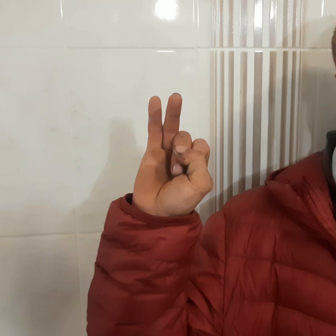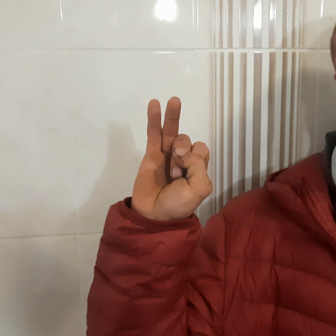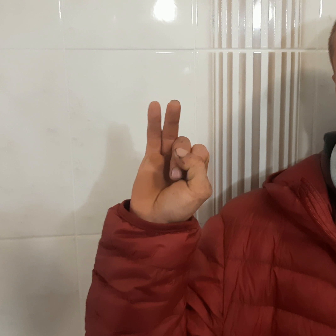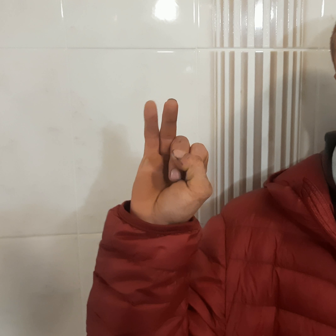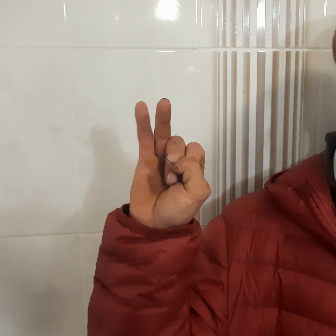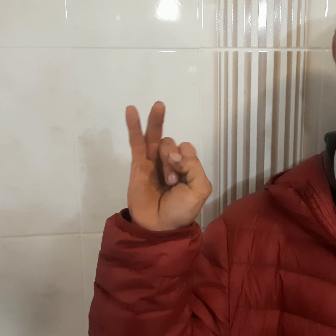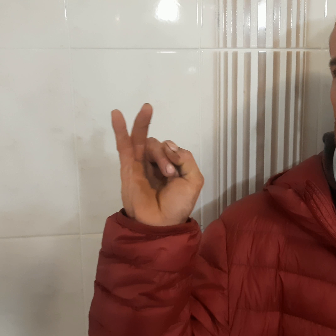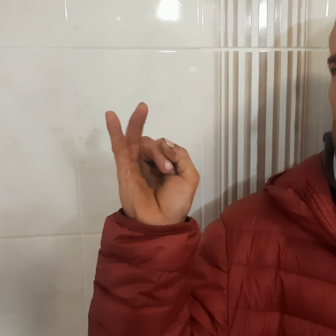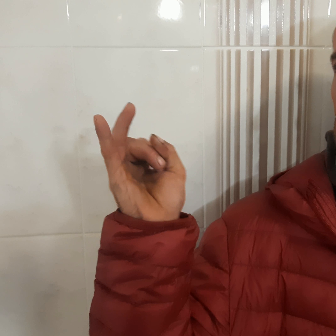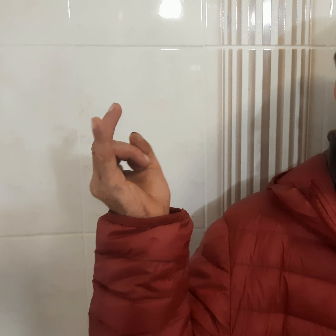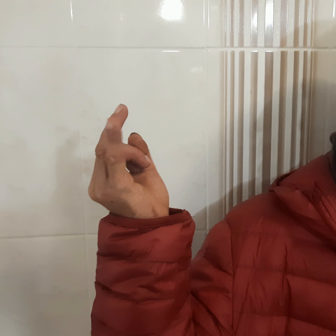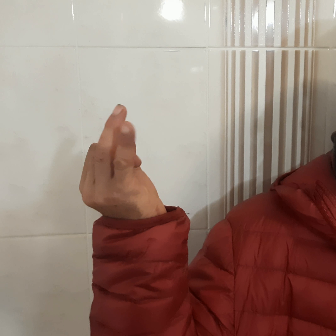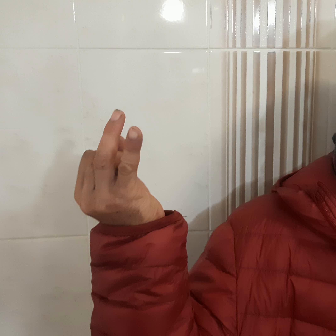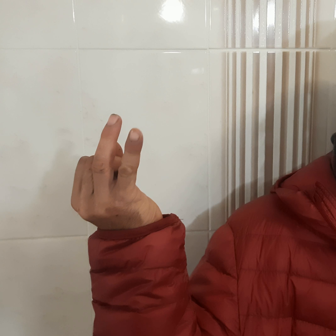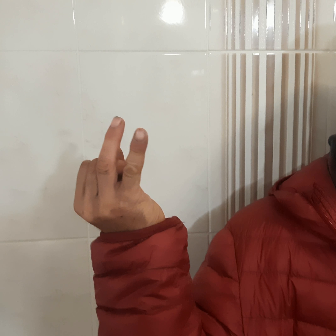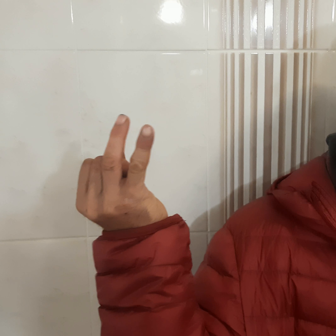Й